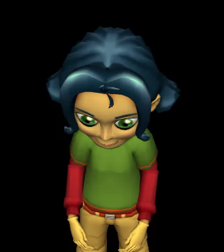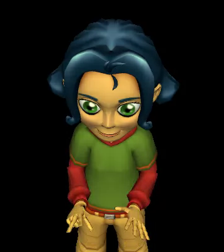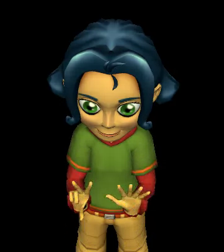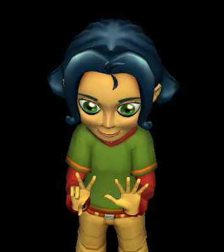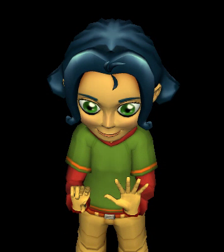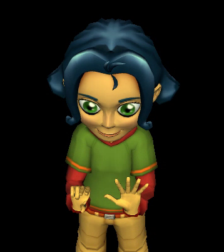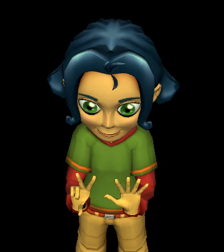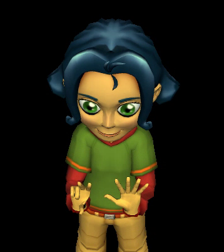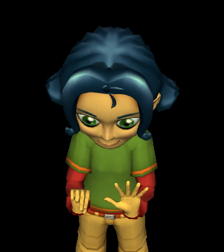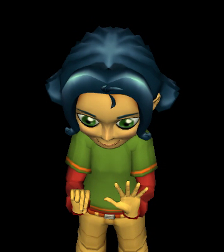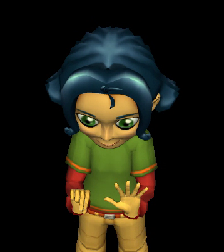80